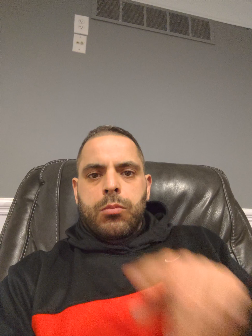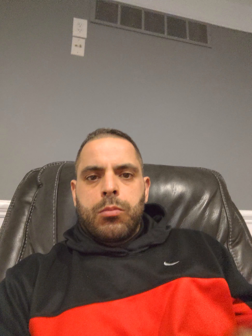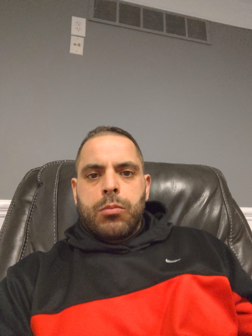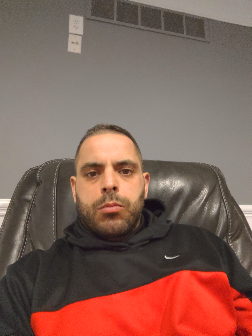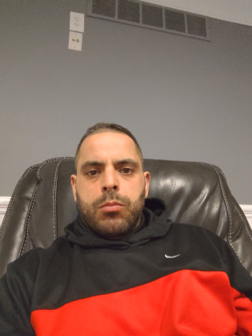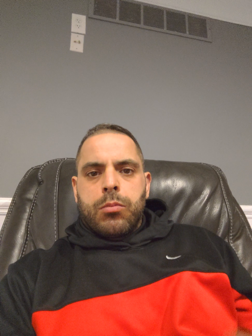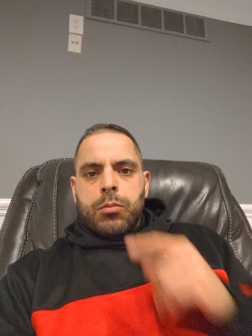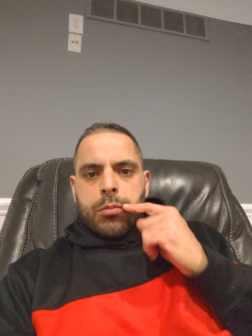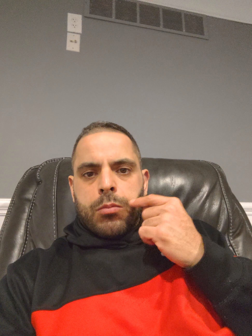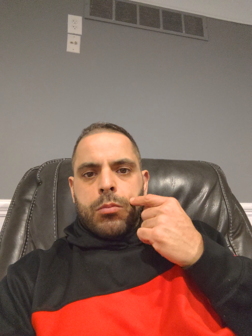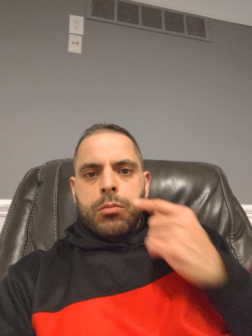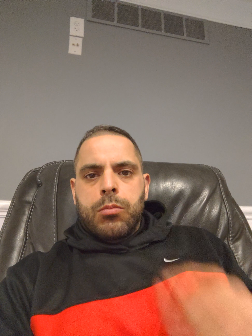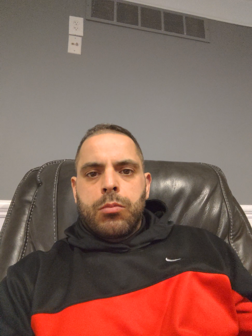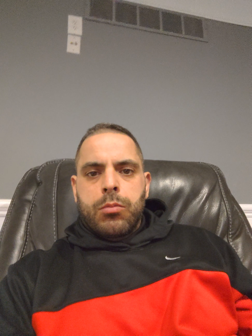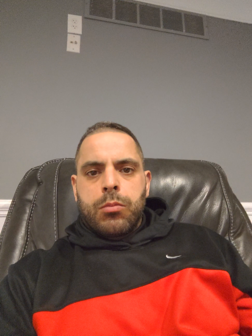smile